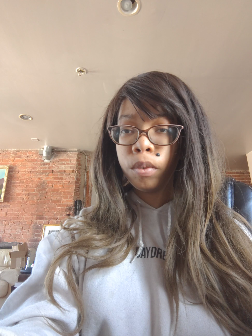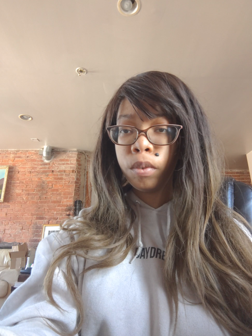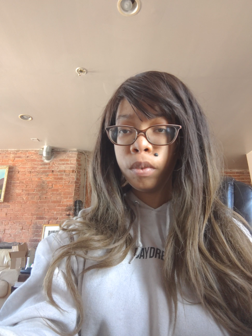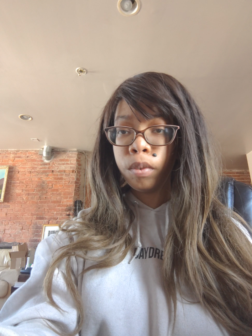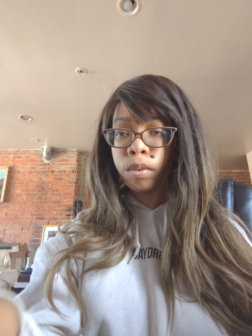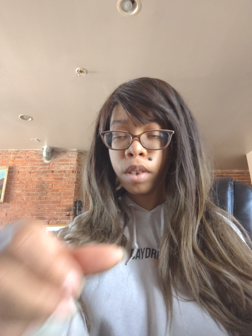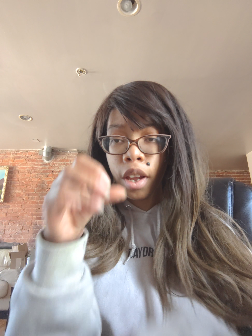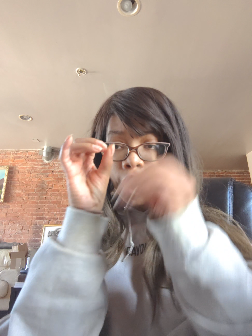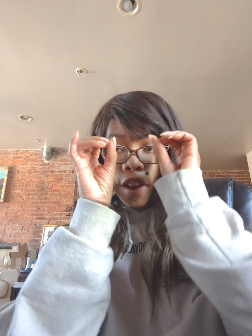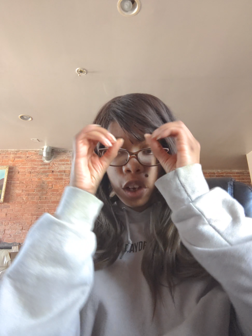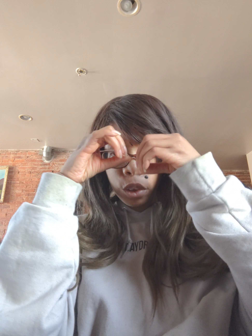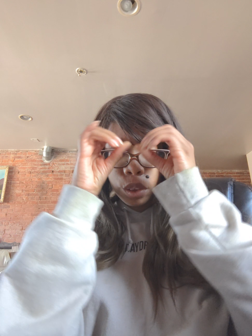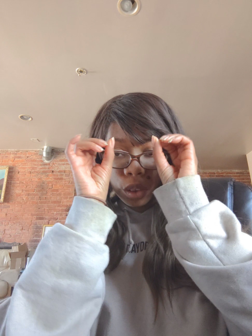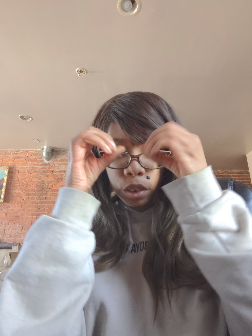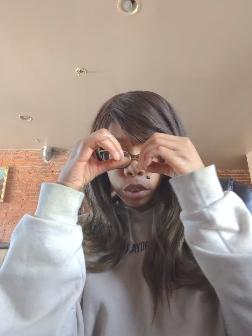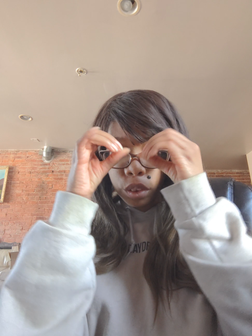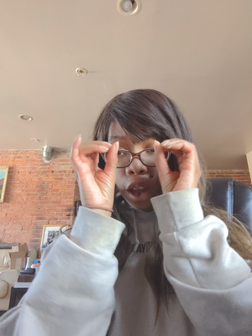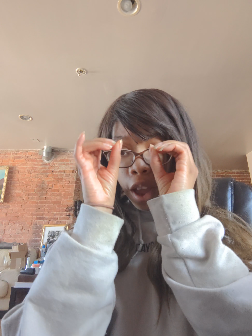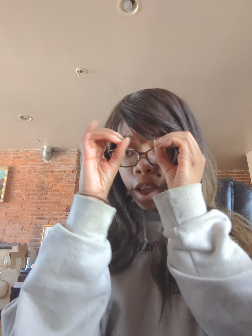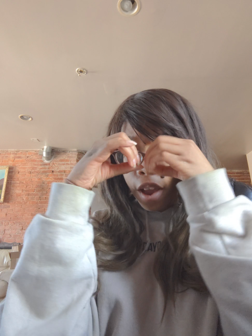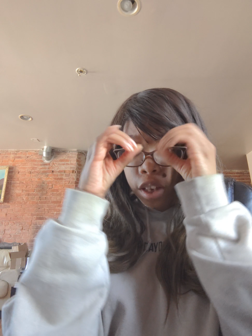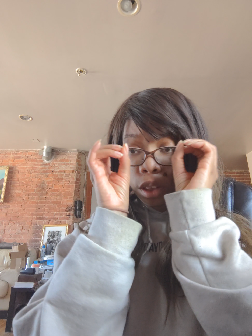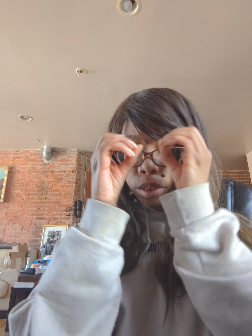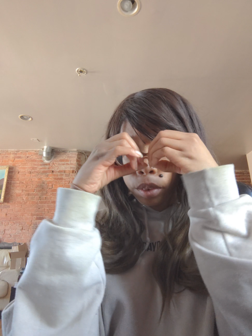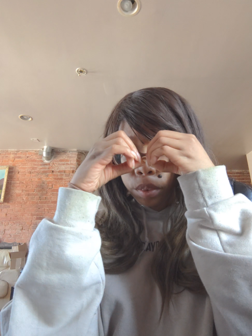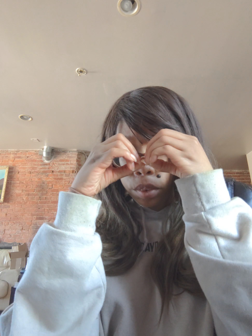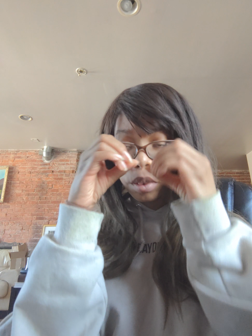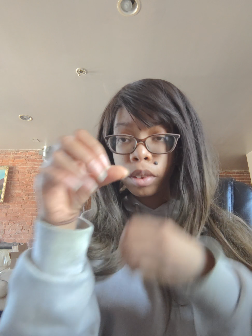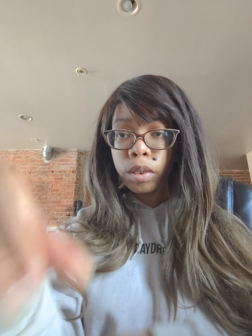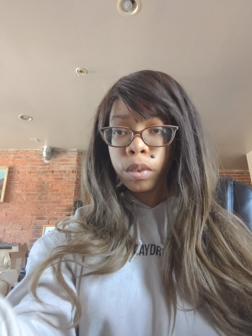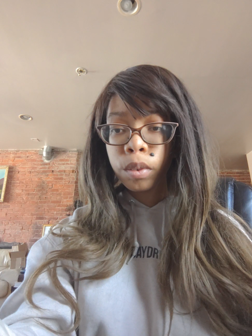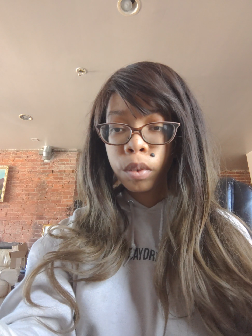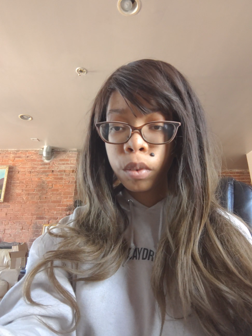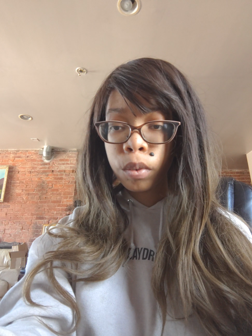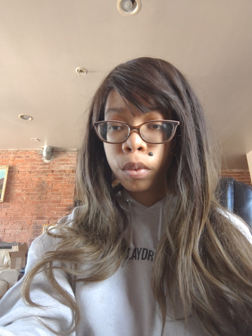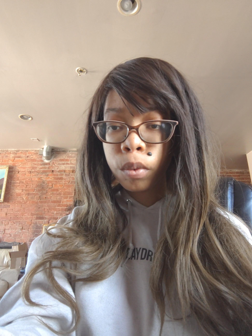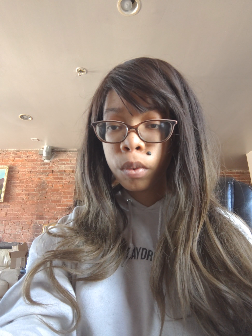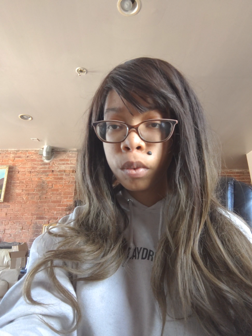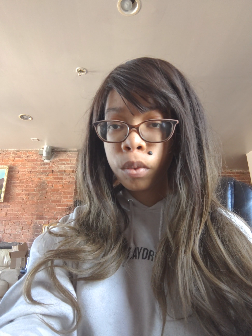owl